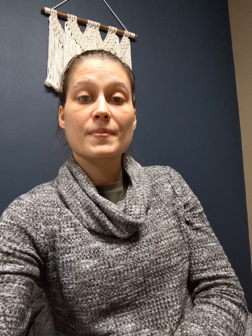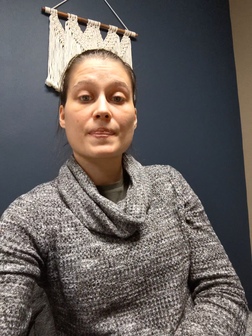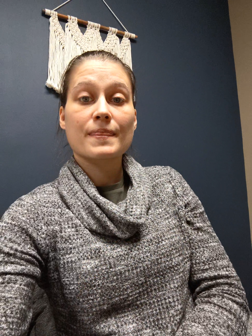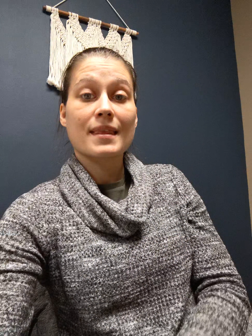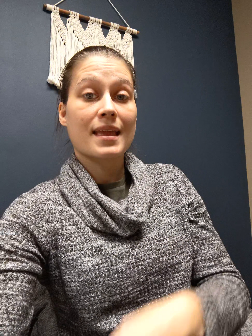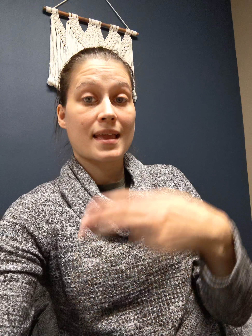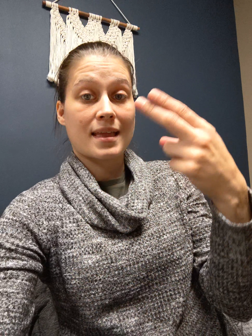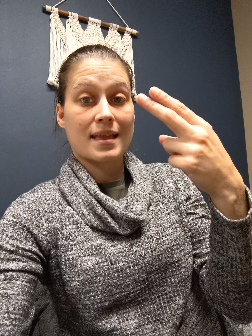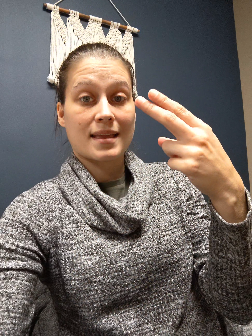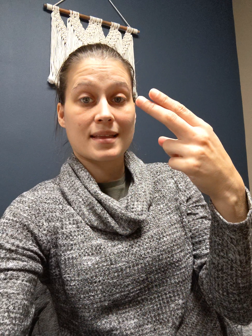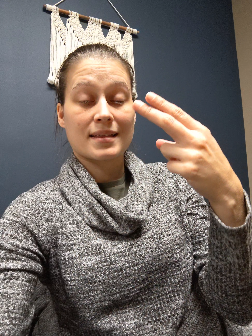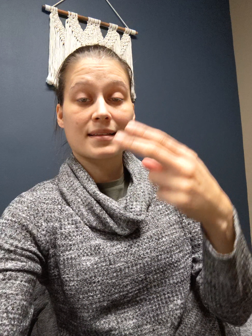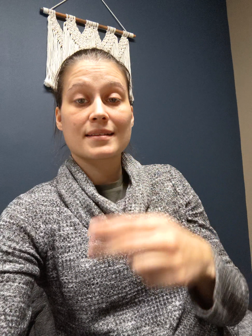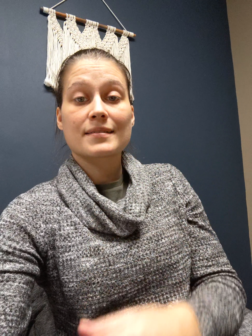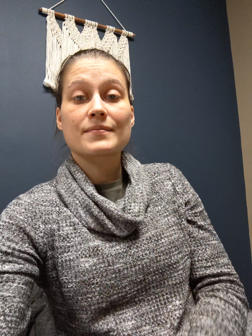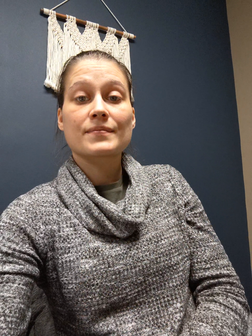high